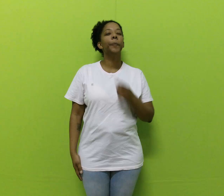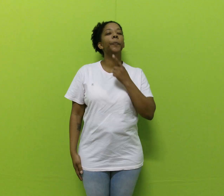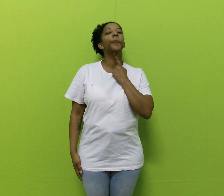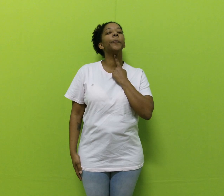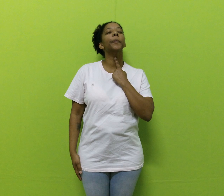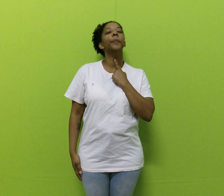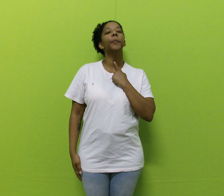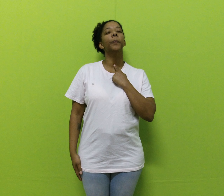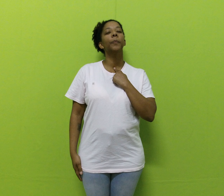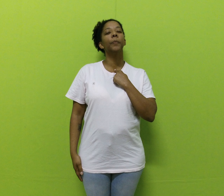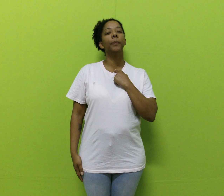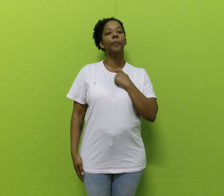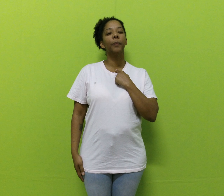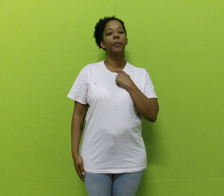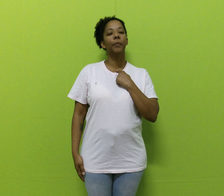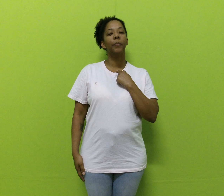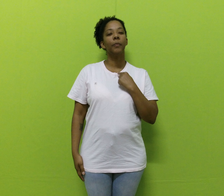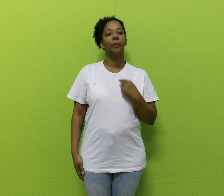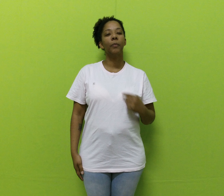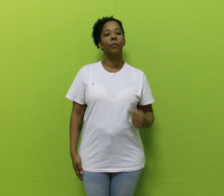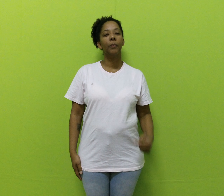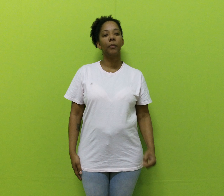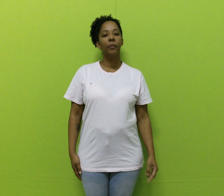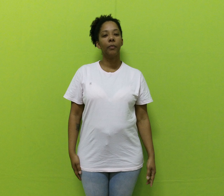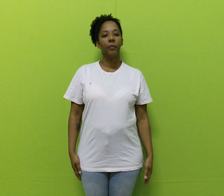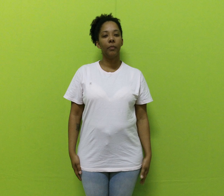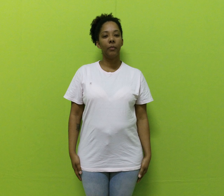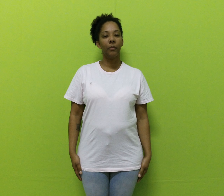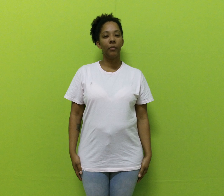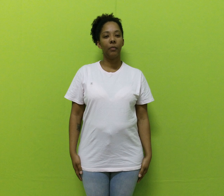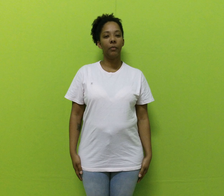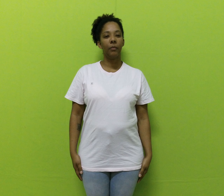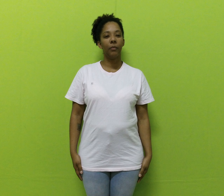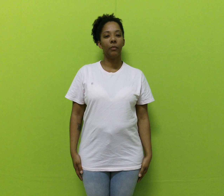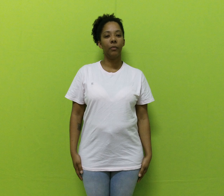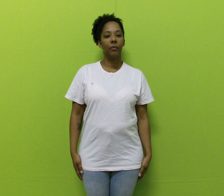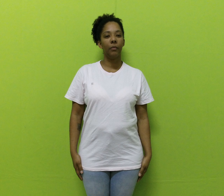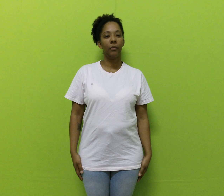vontade